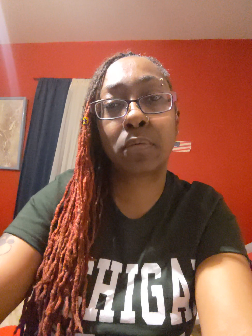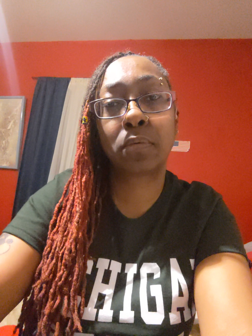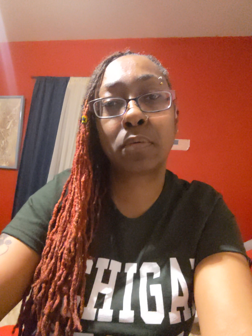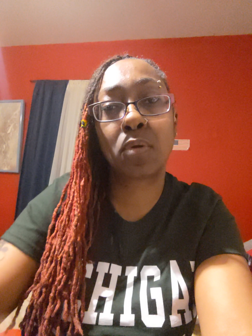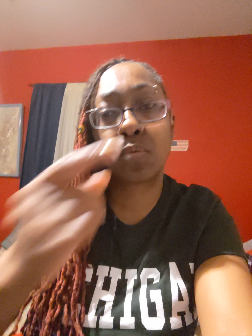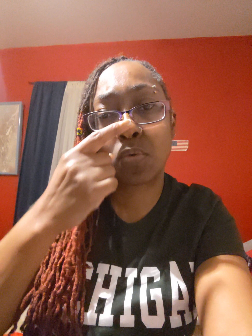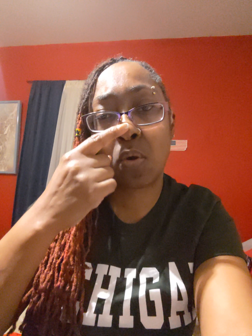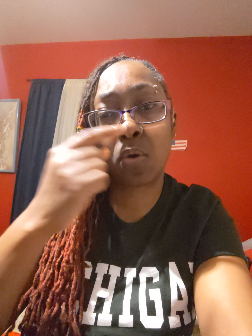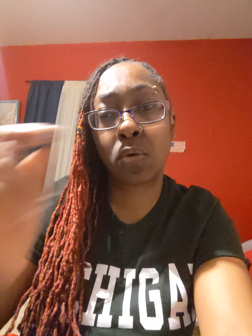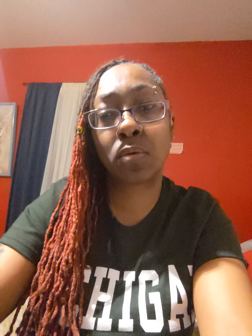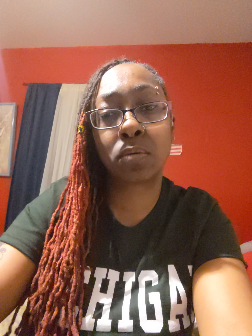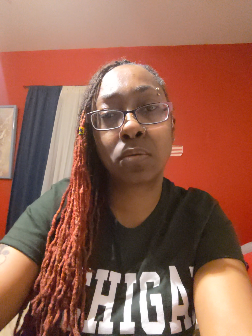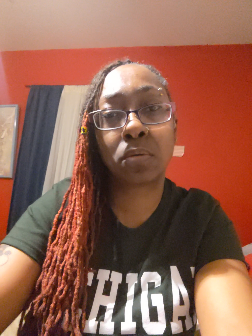nose